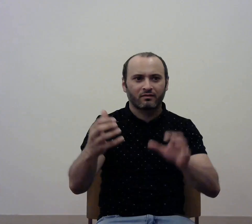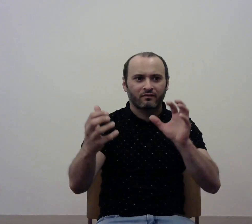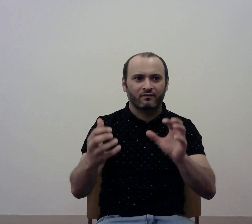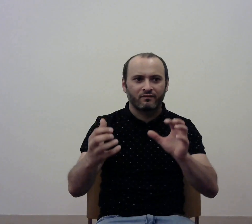avtobus